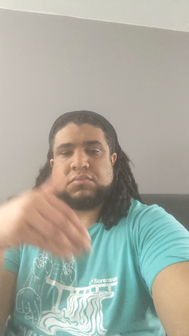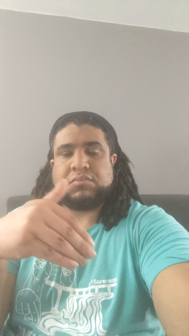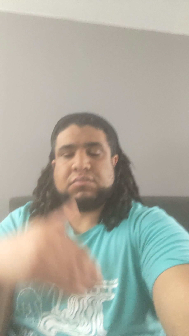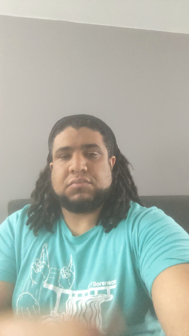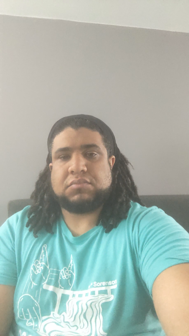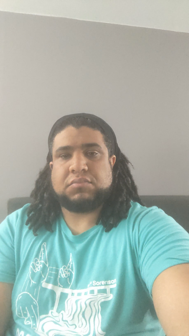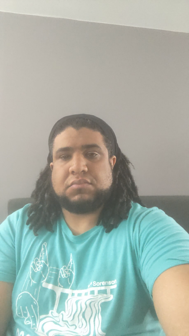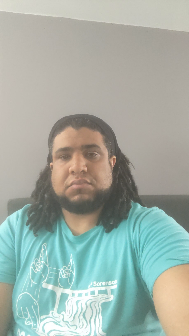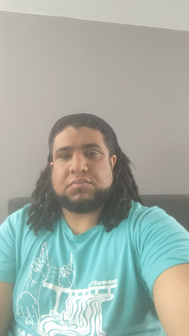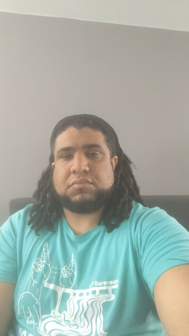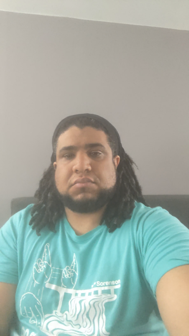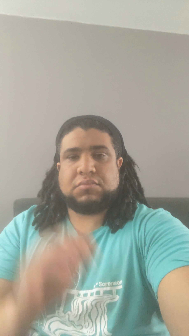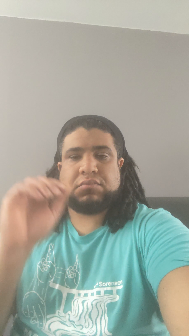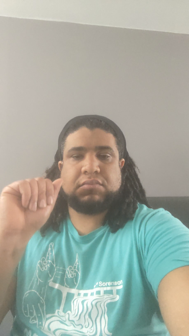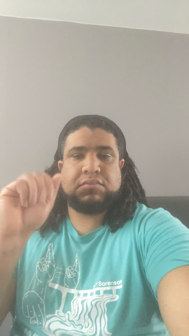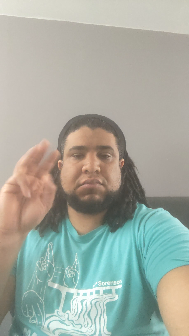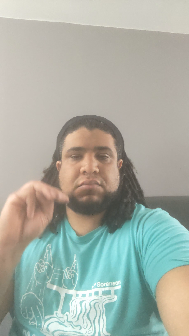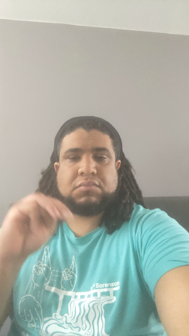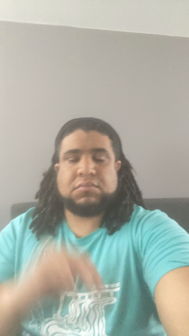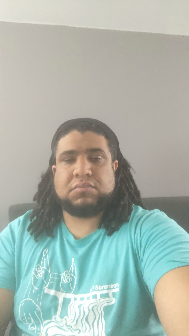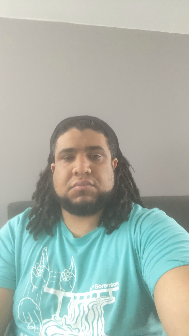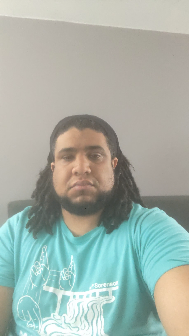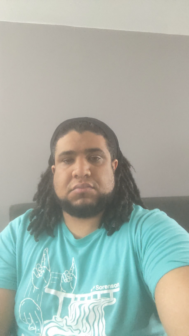am